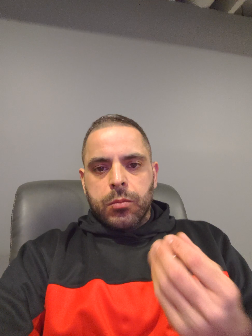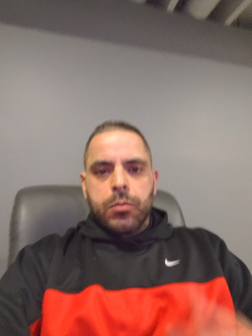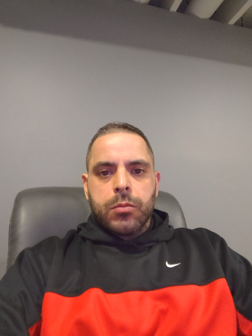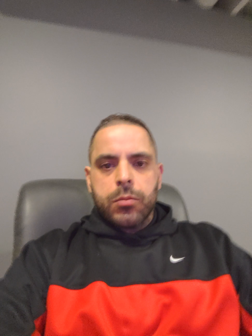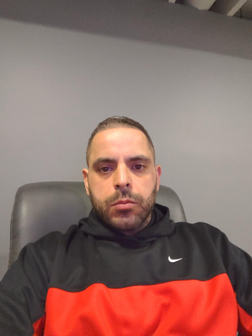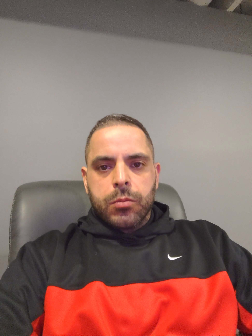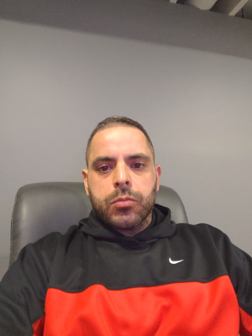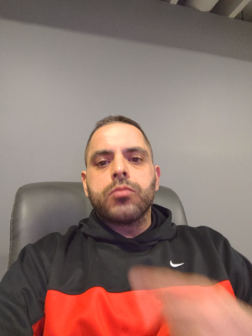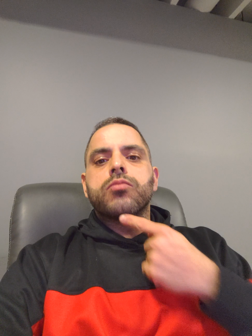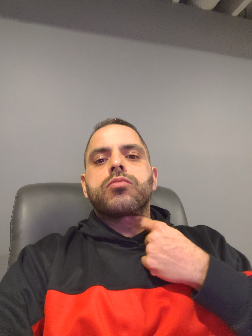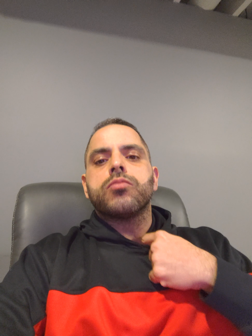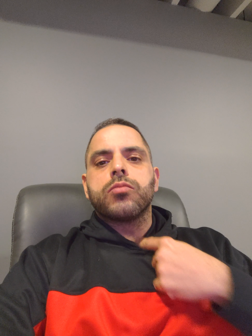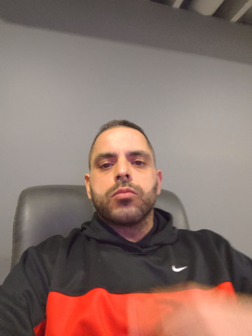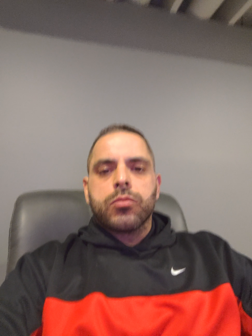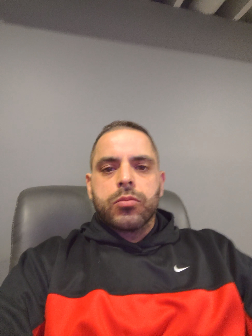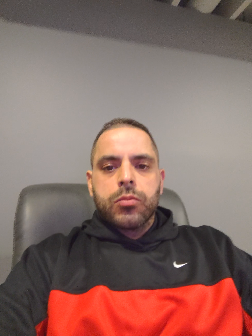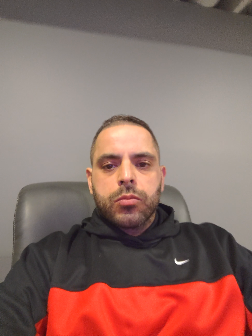thirsty